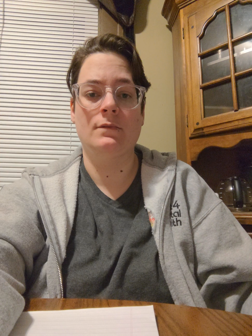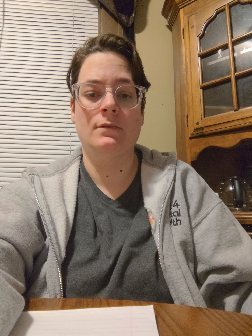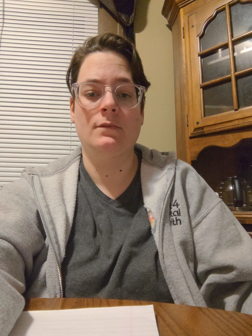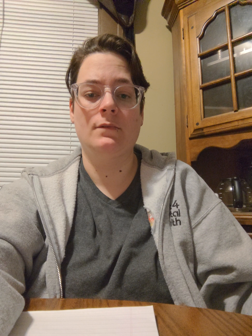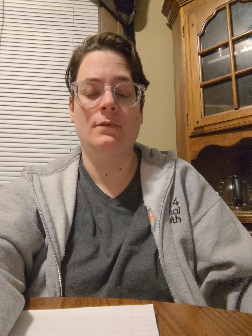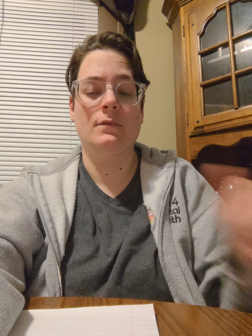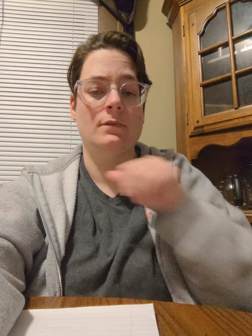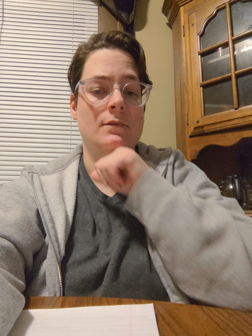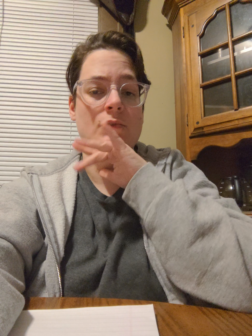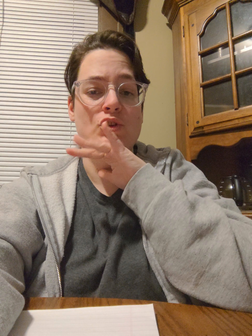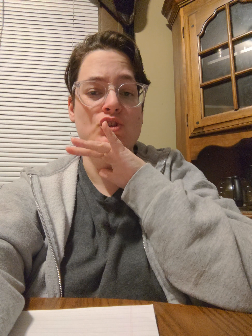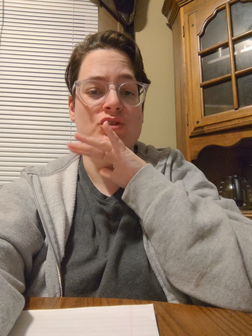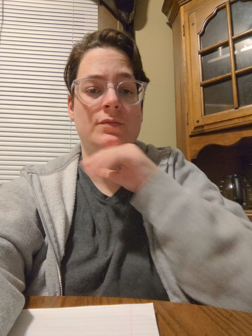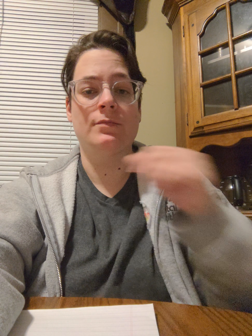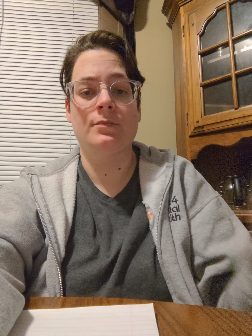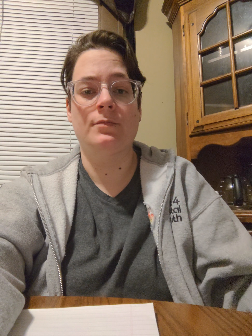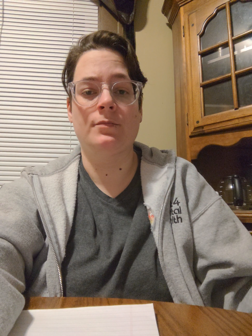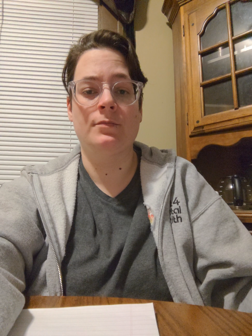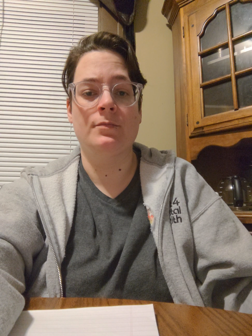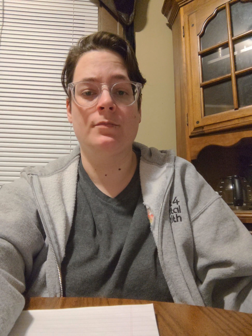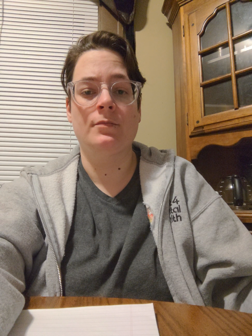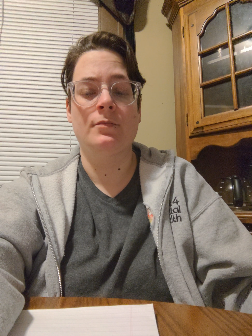dirty